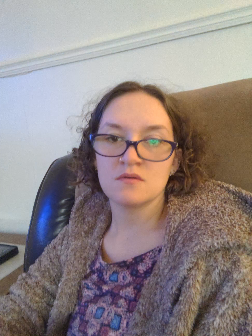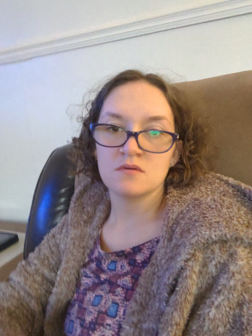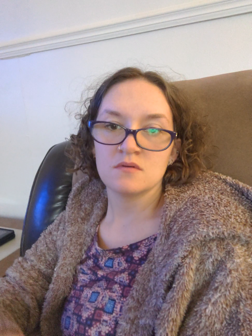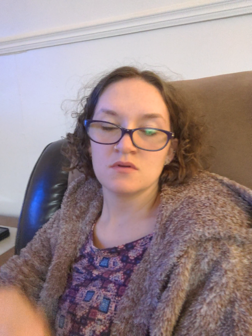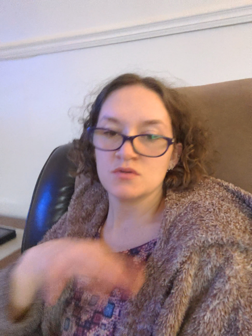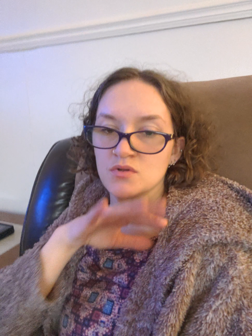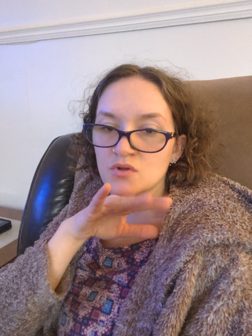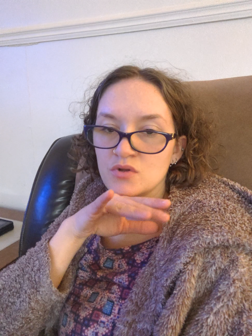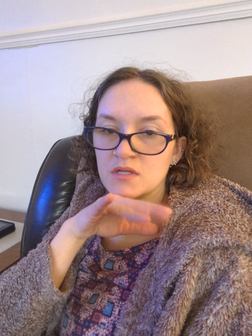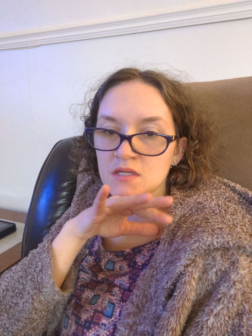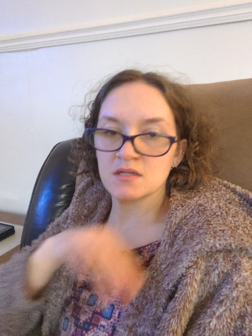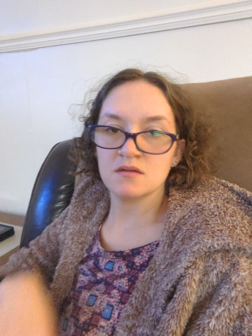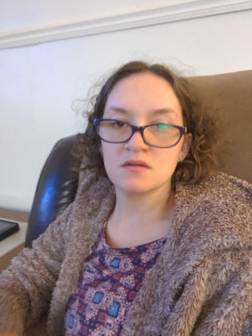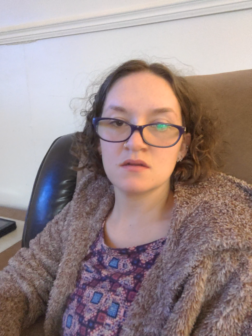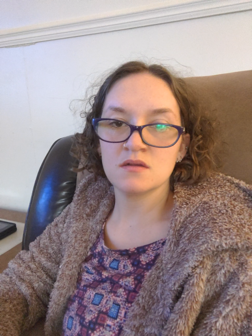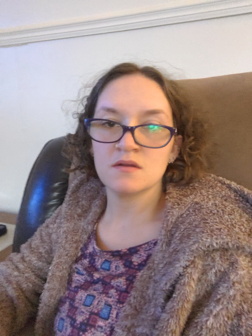dirty